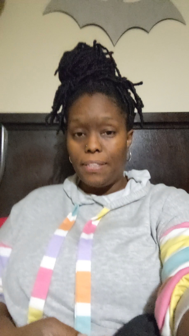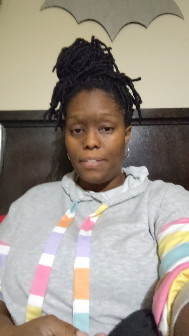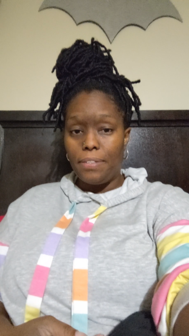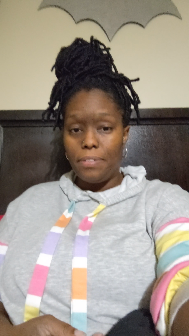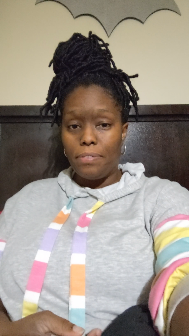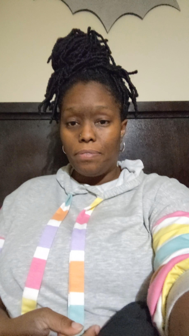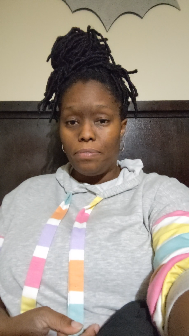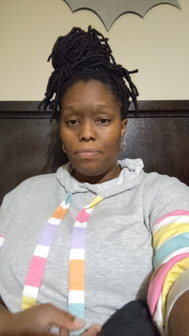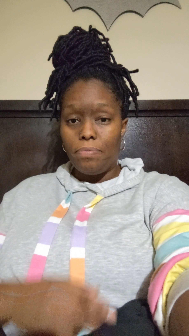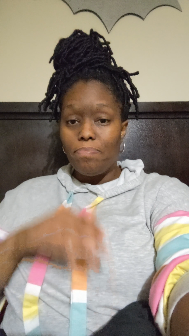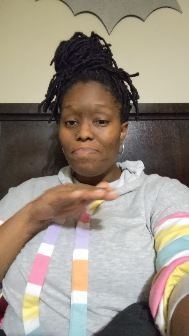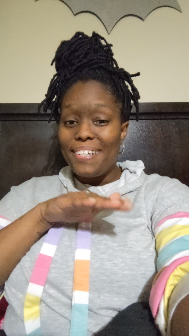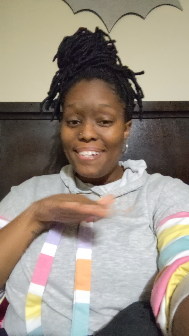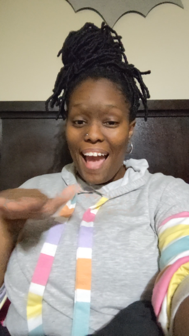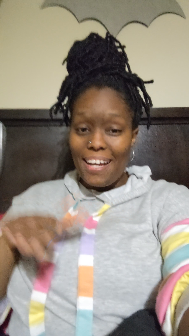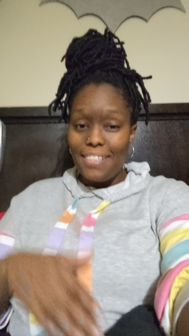nice